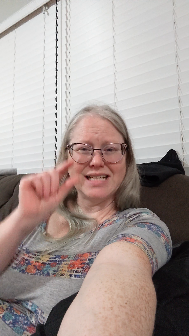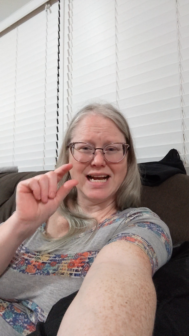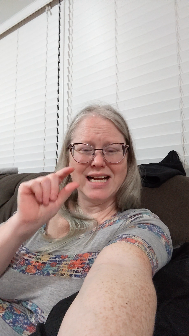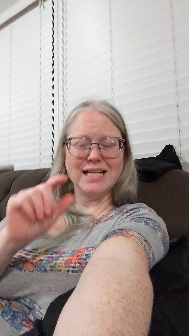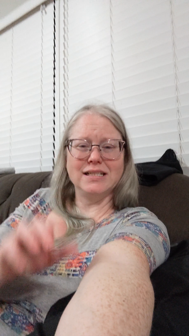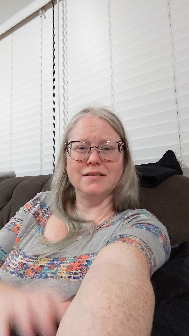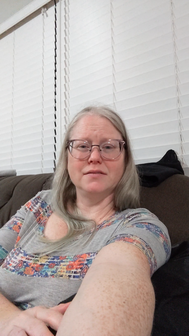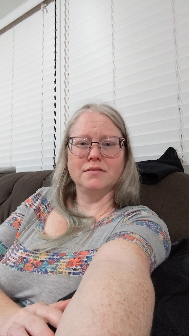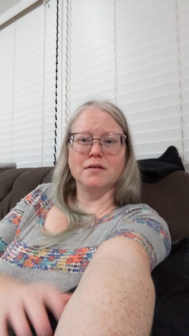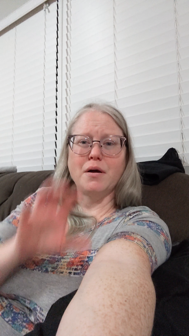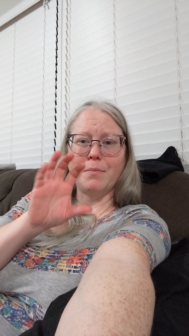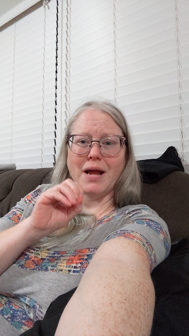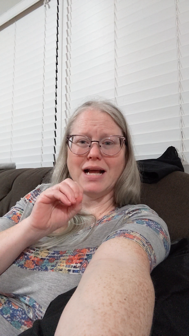bite